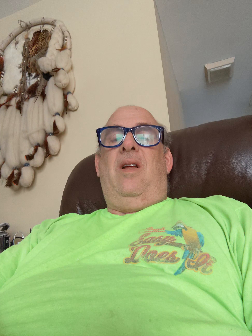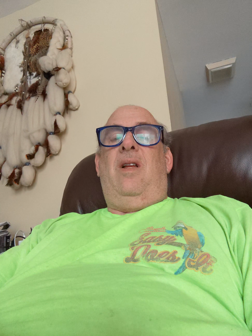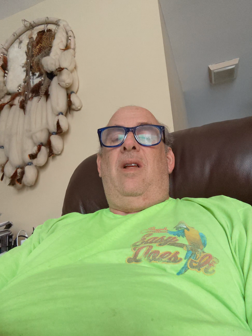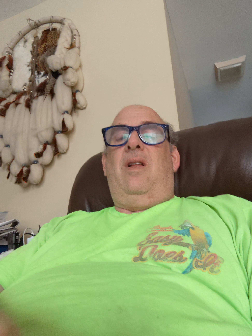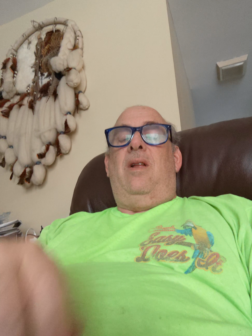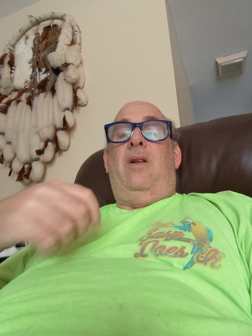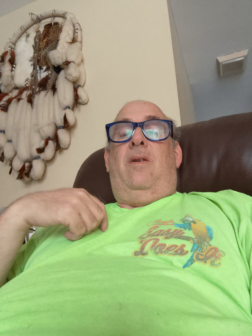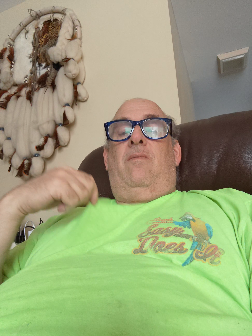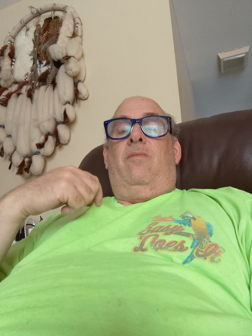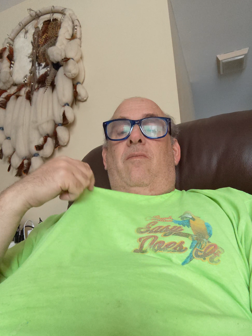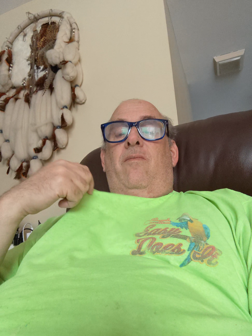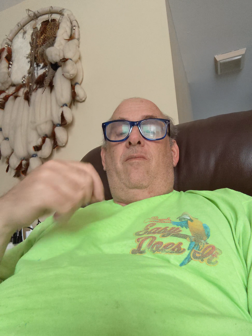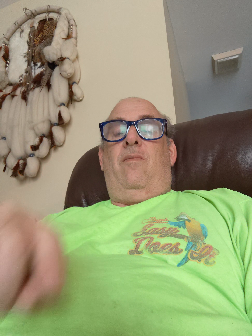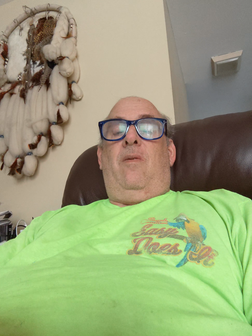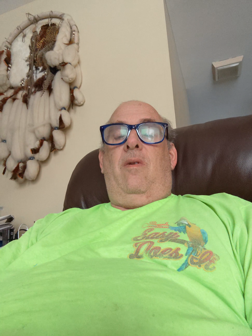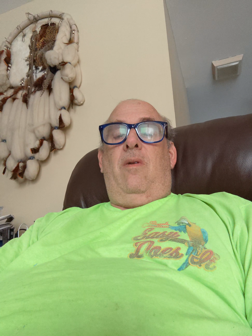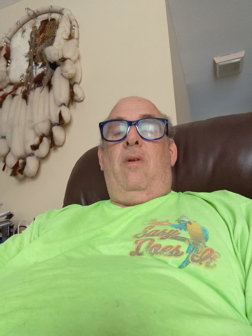shirt